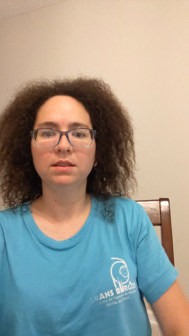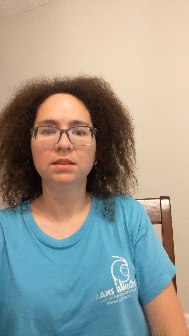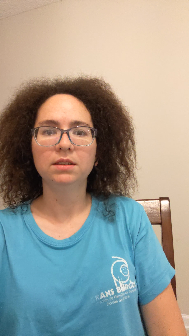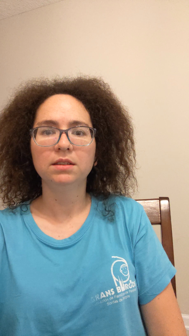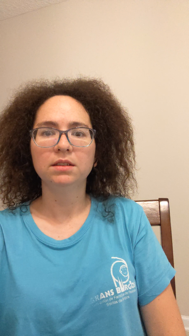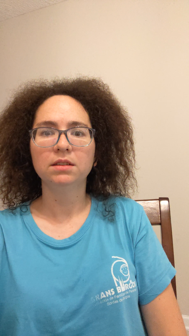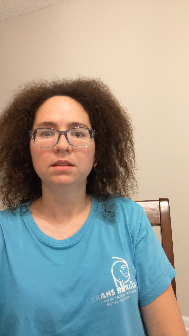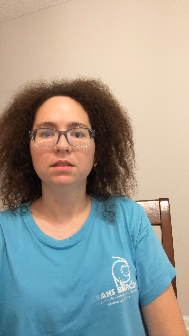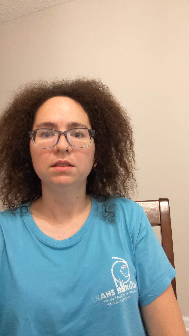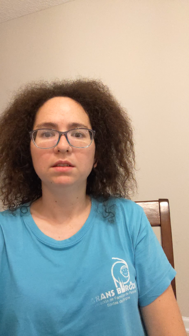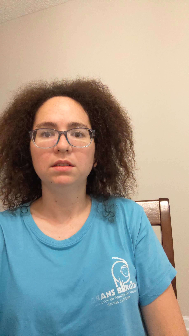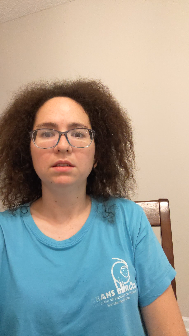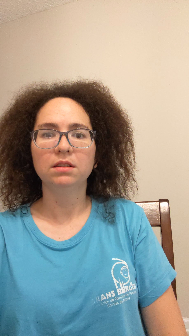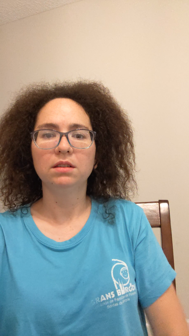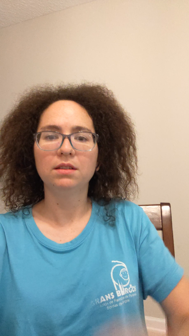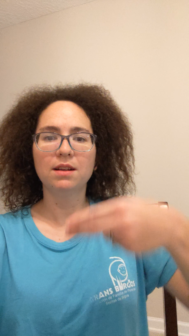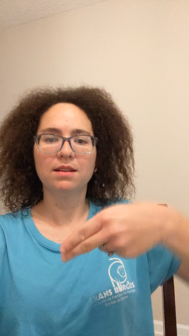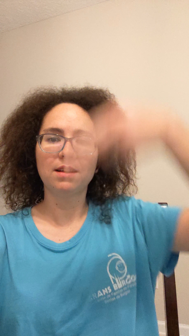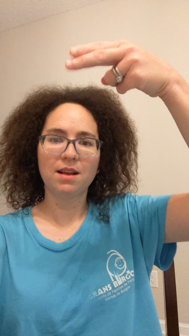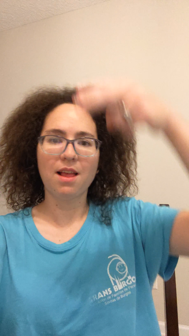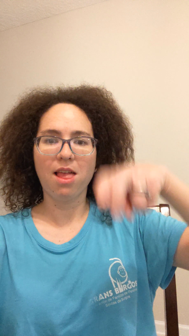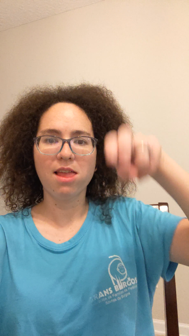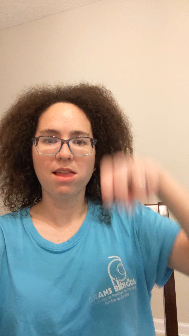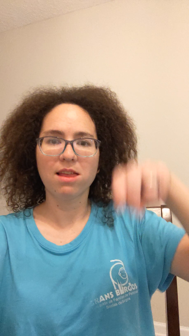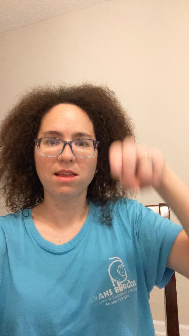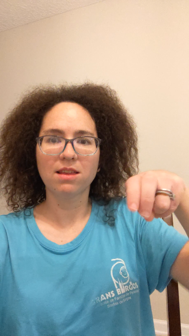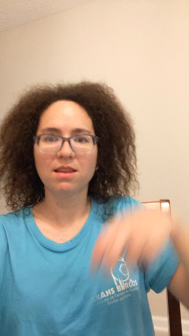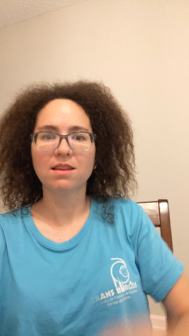high chair